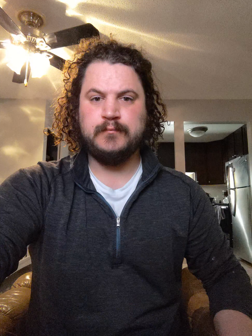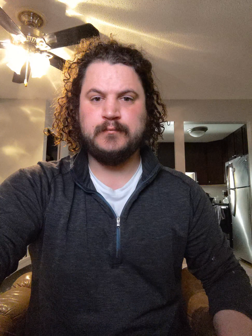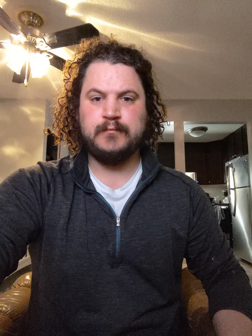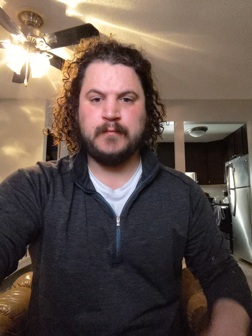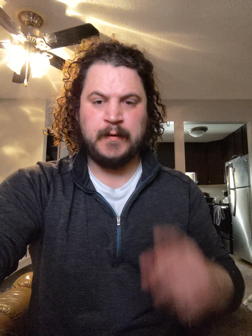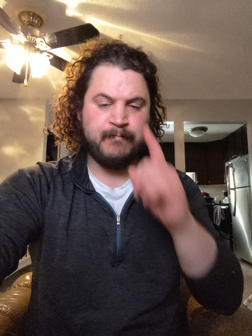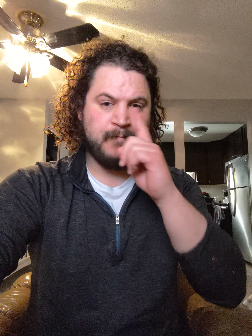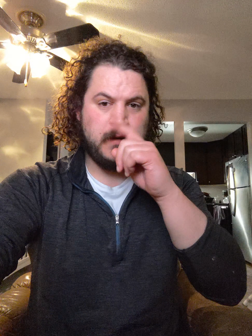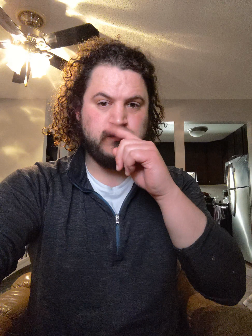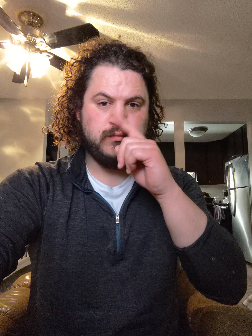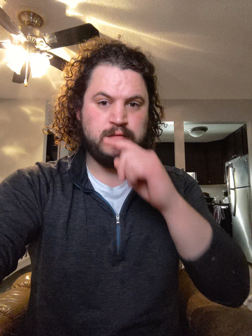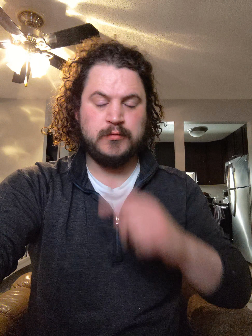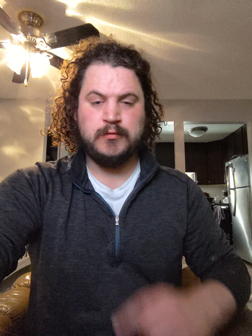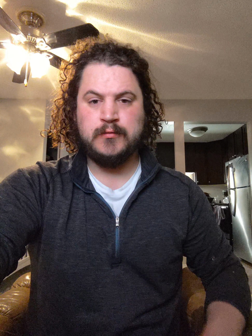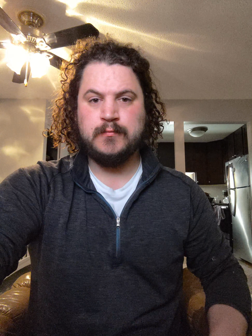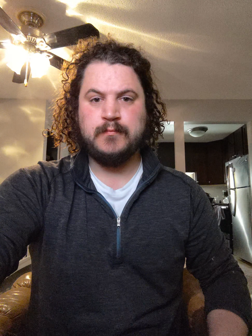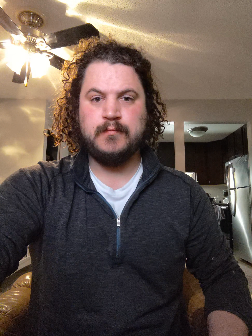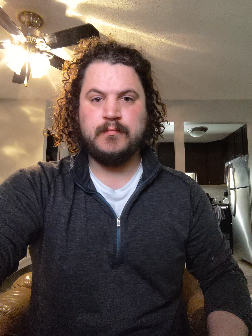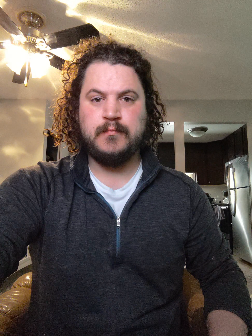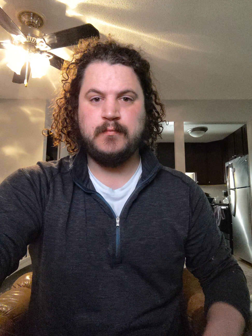mouse